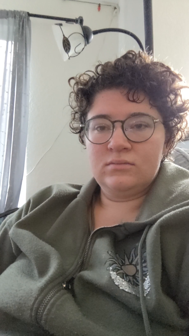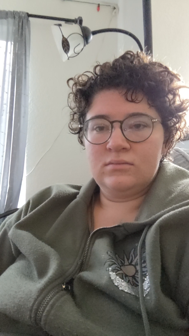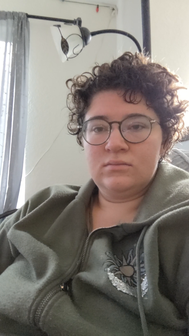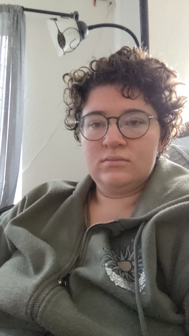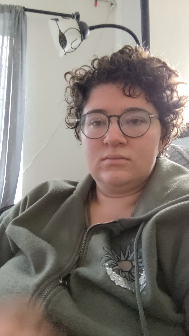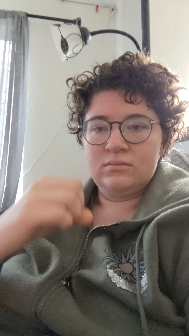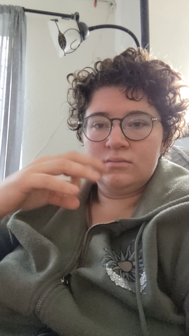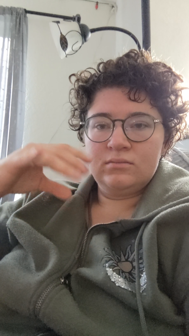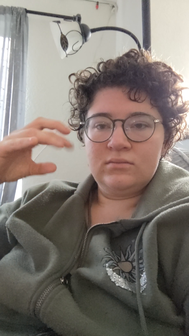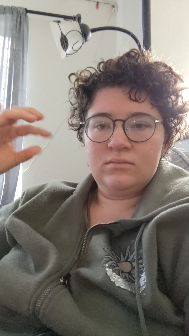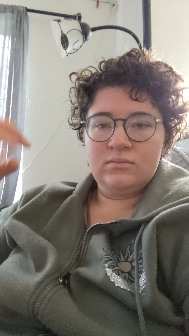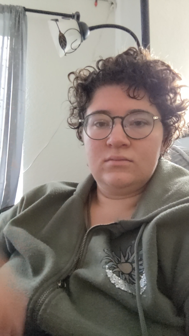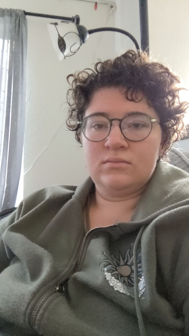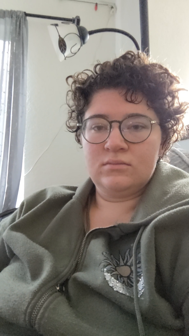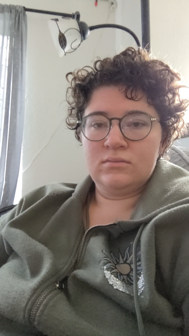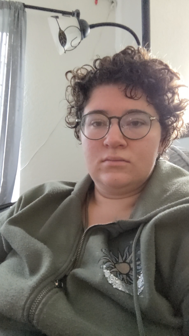bubbles